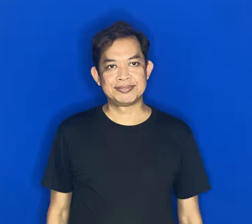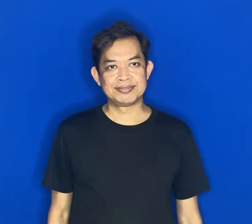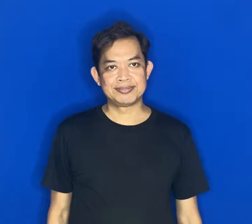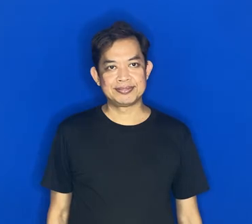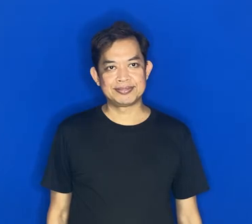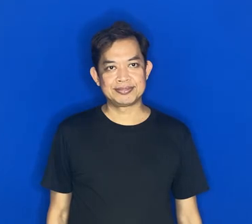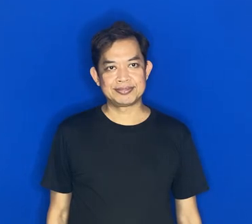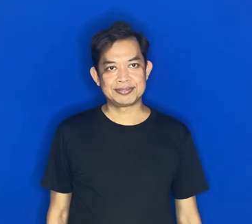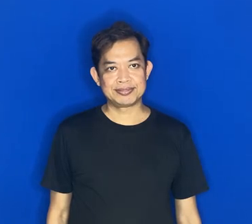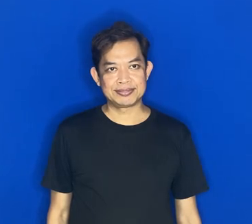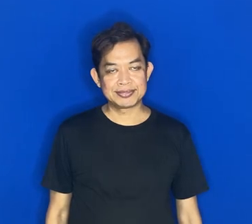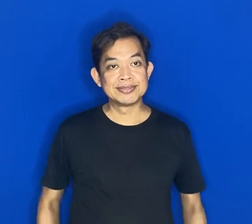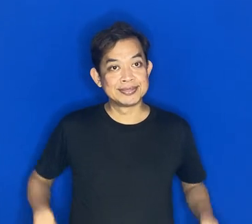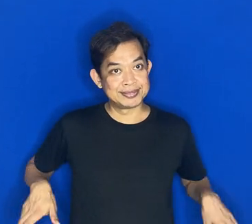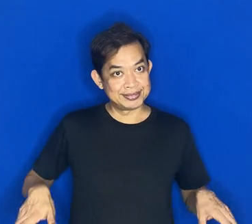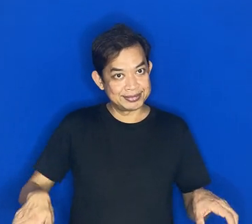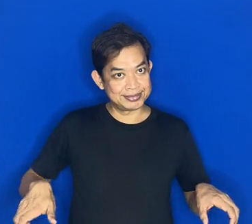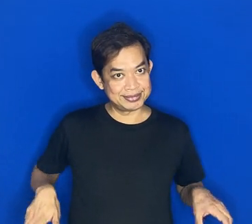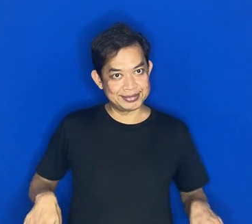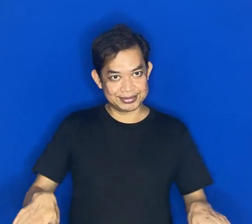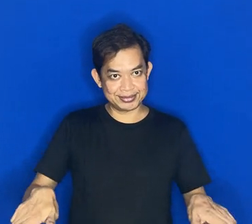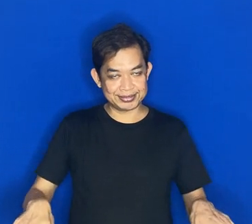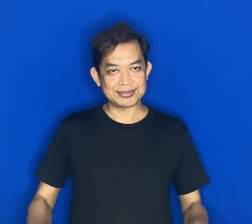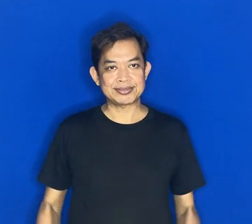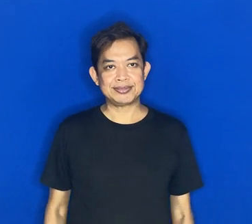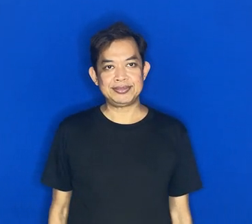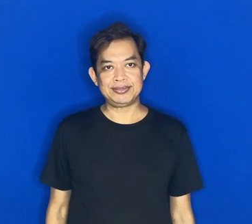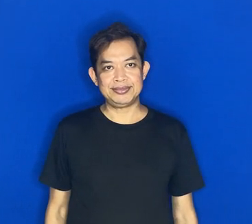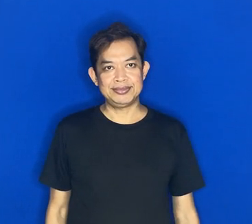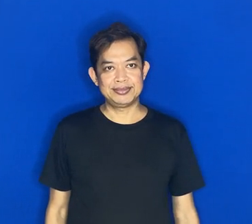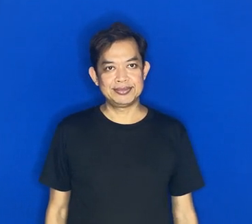weelchair person